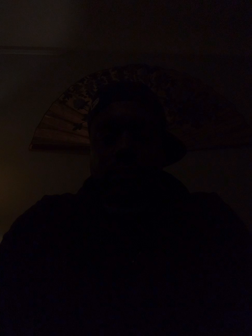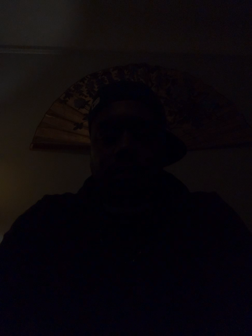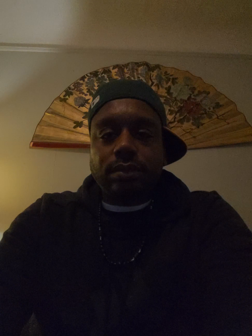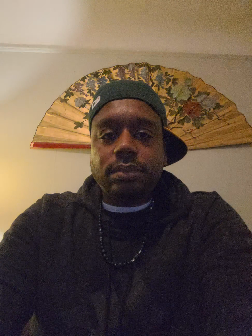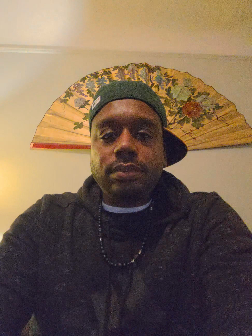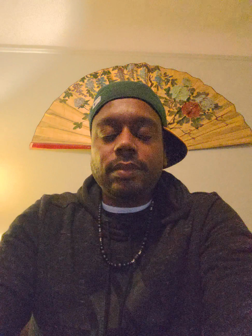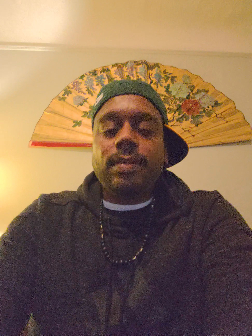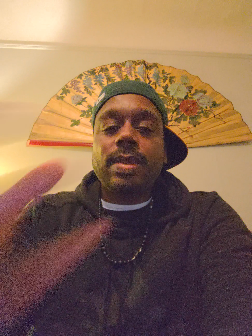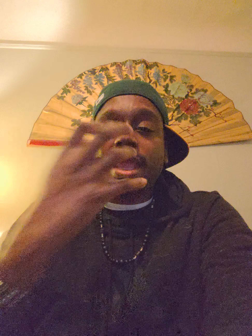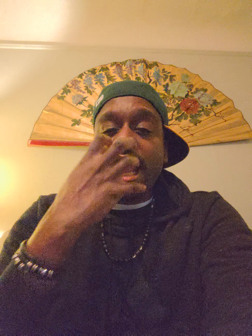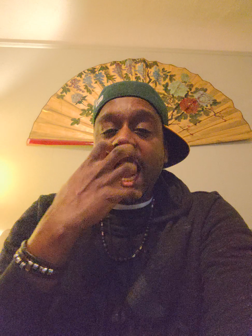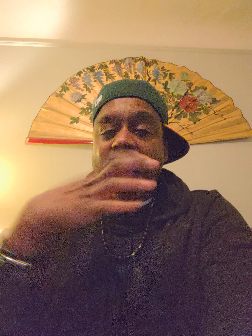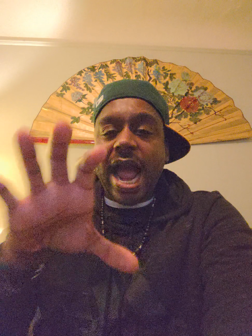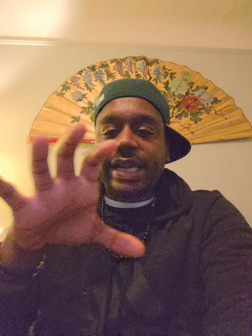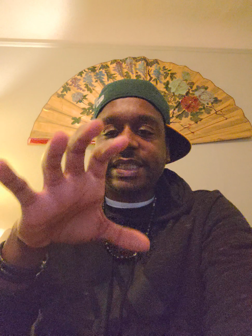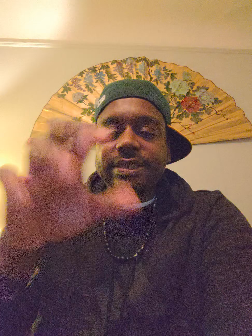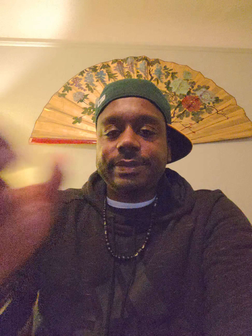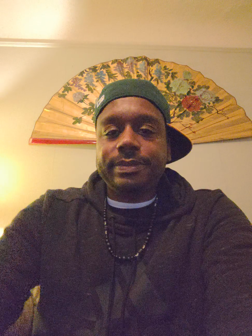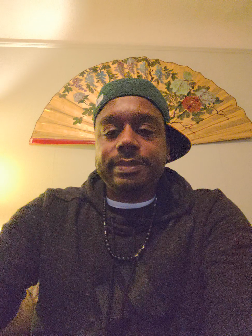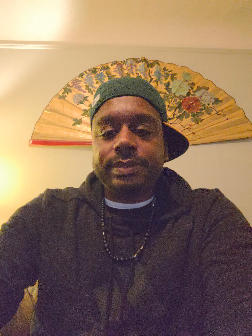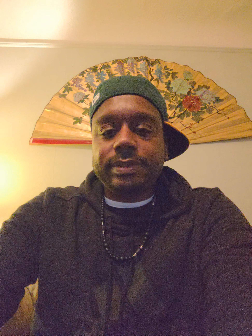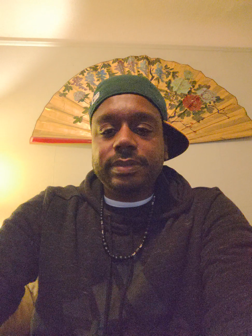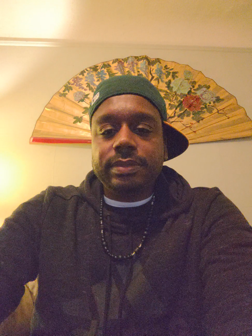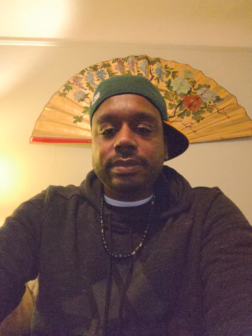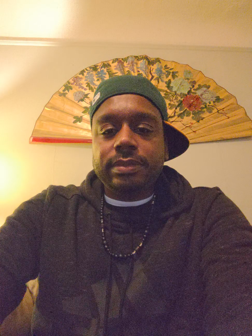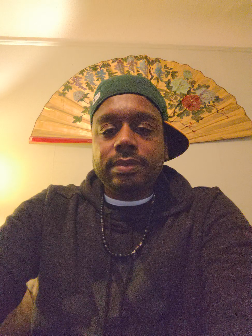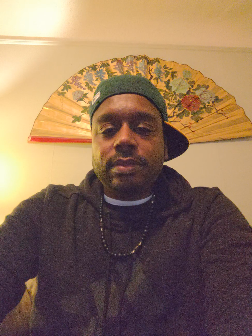hot